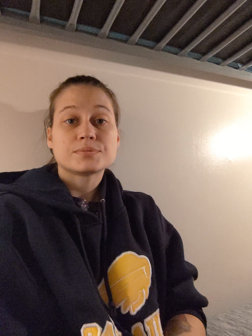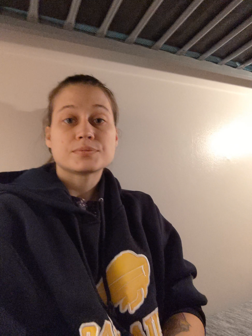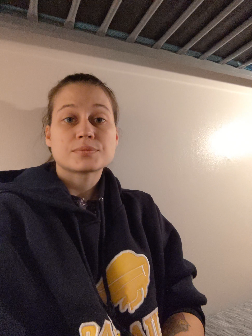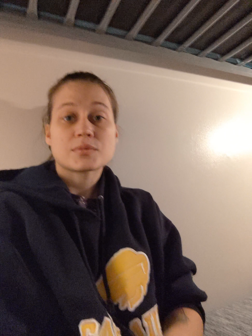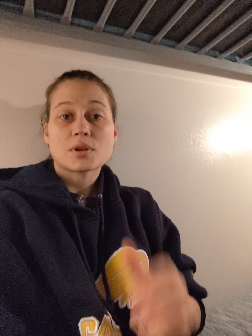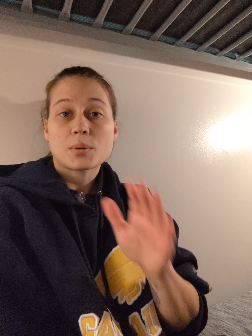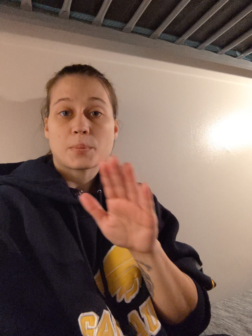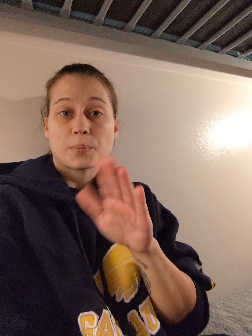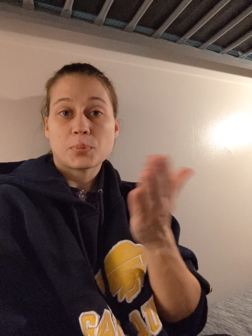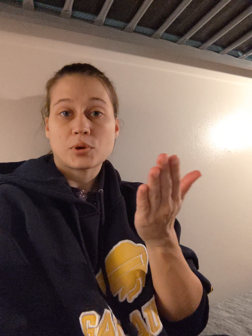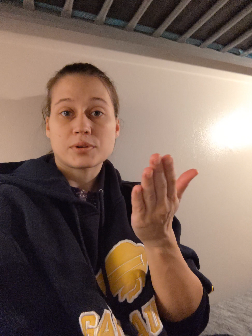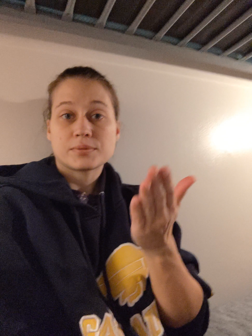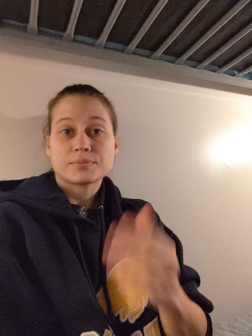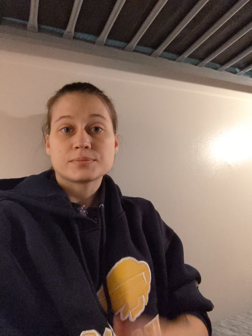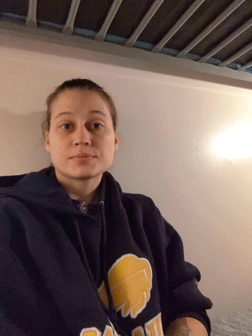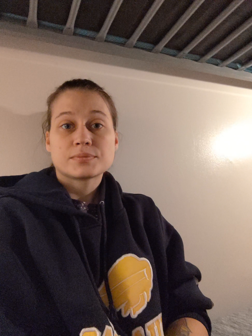book